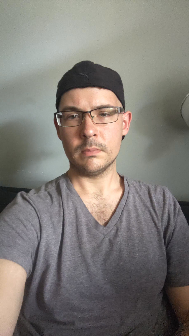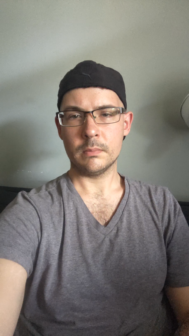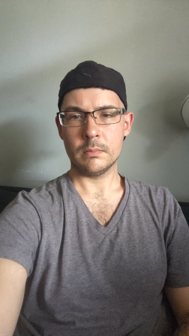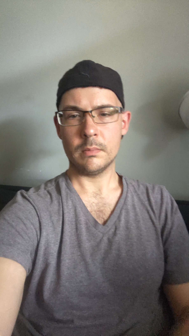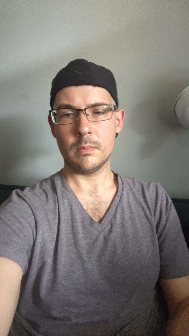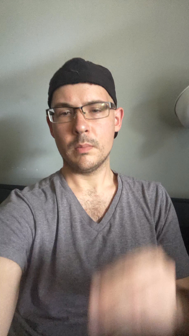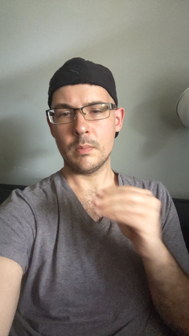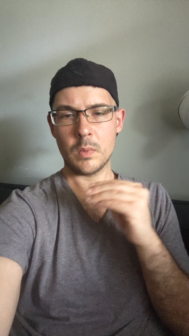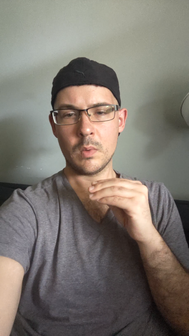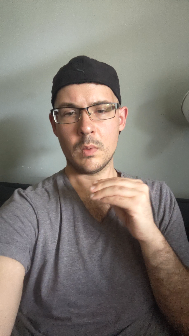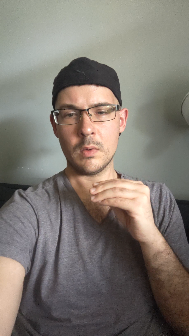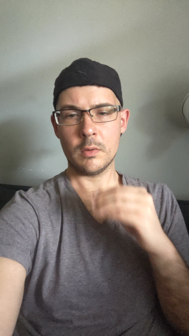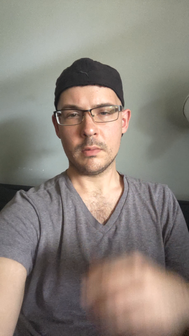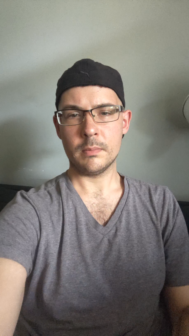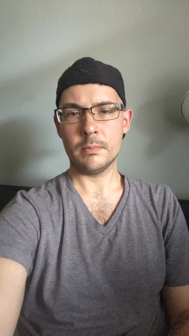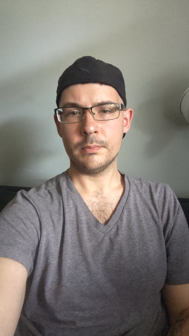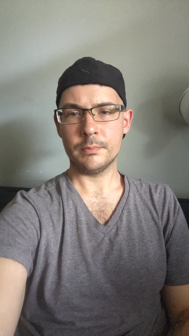more